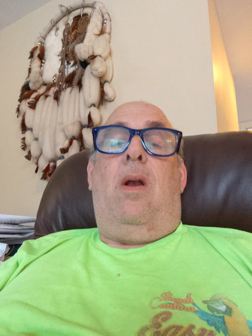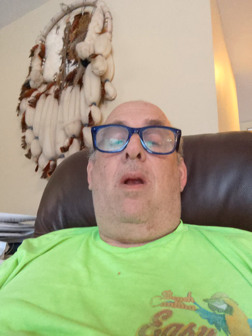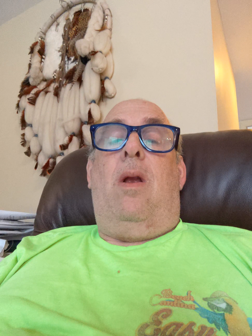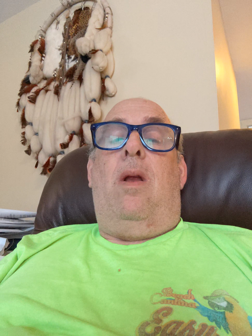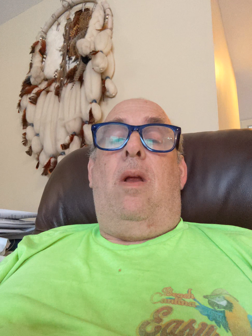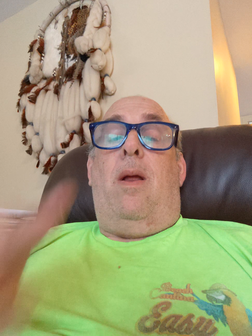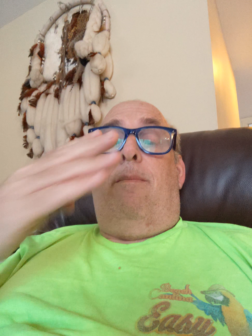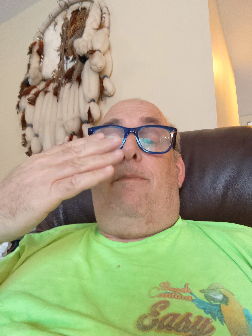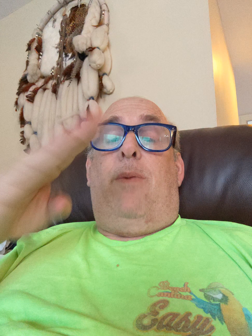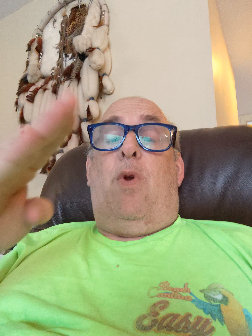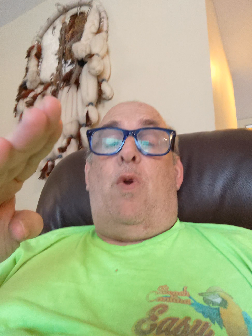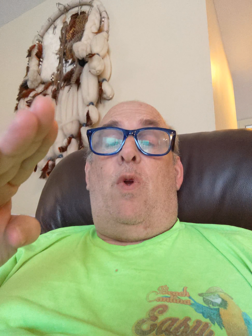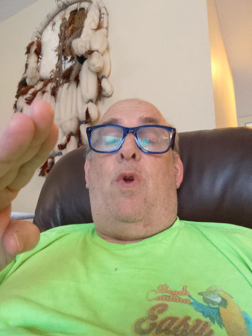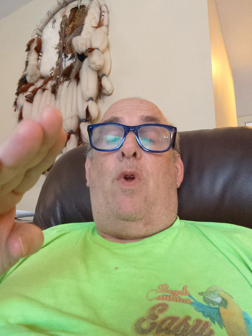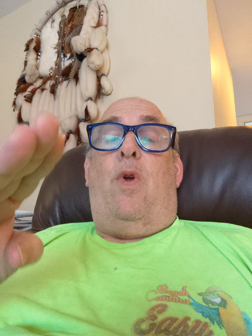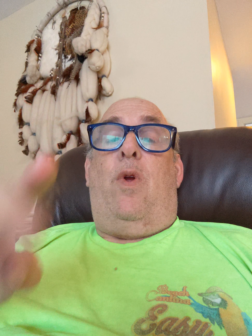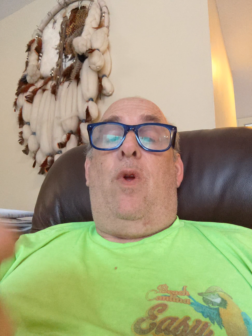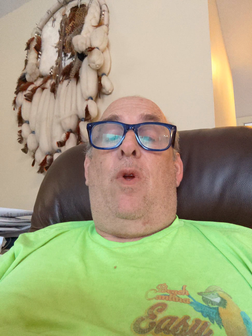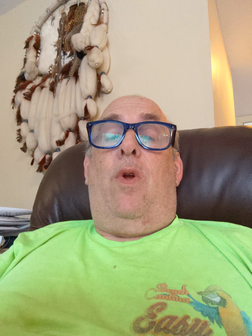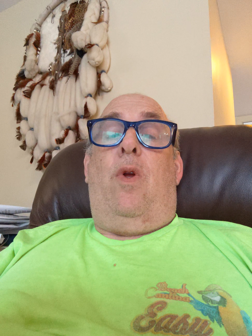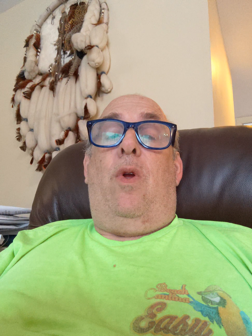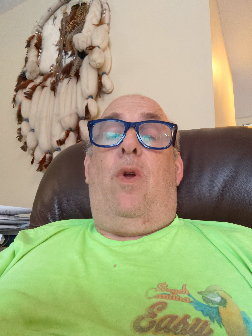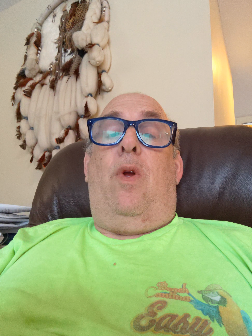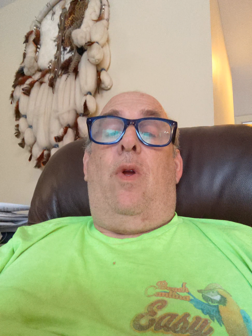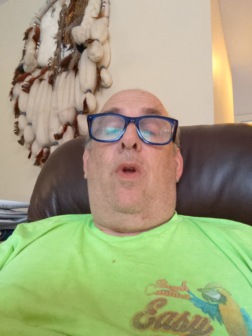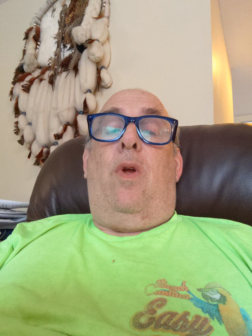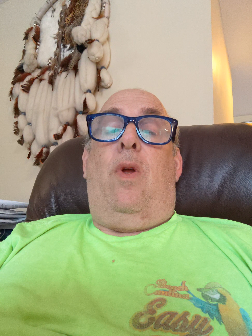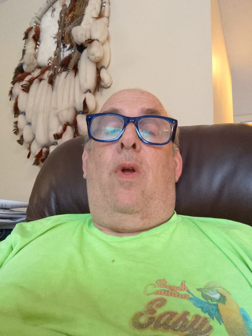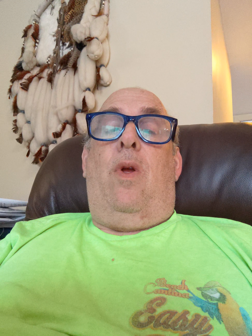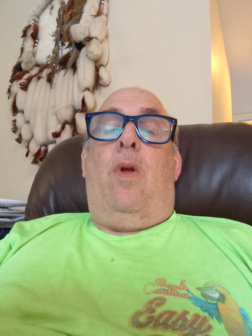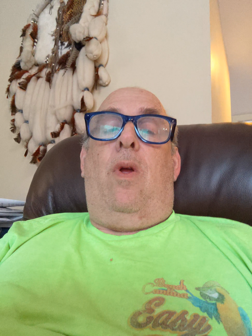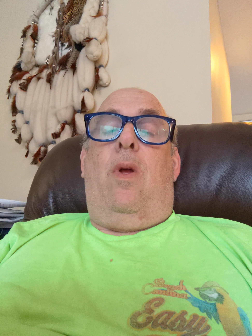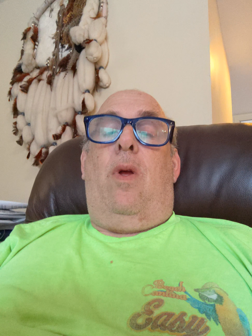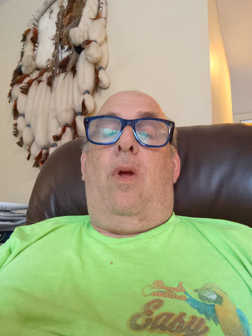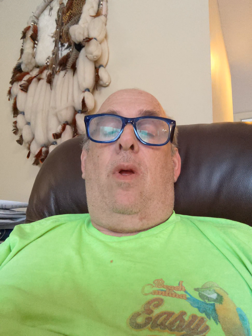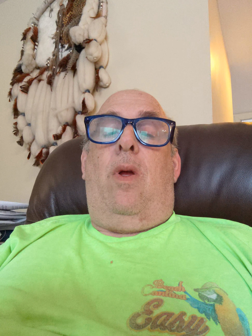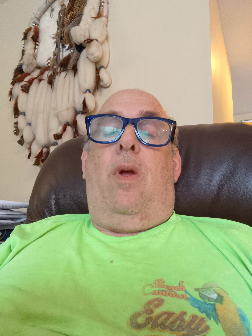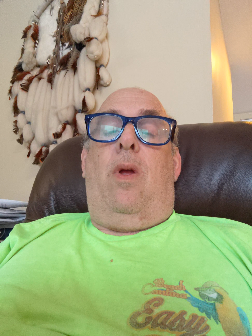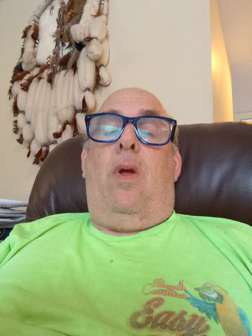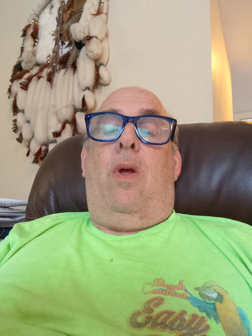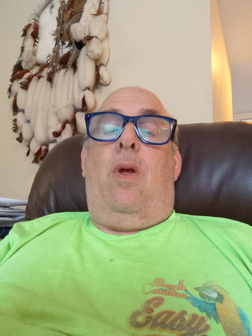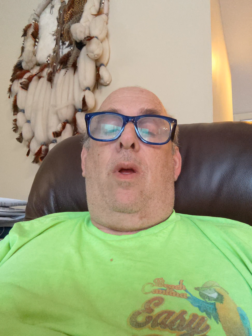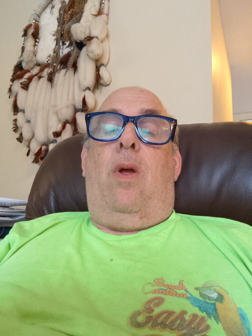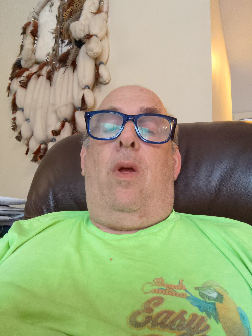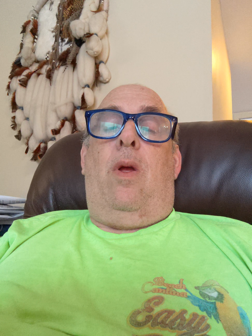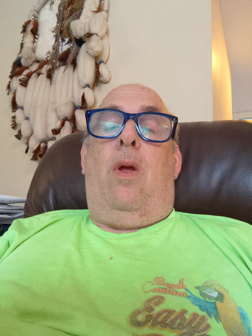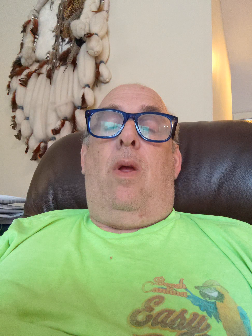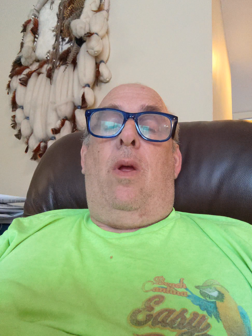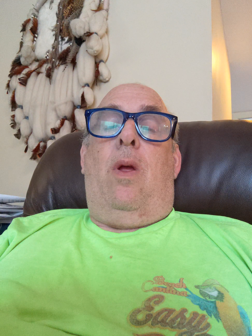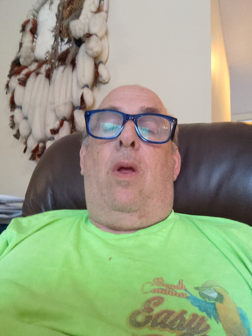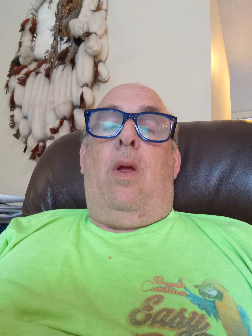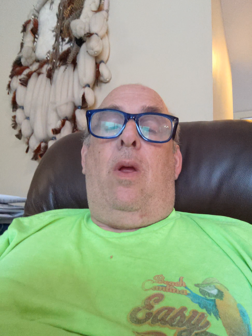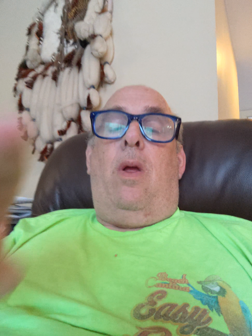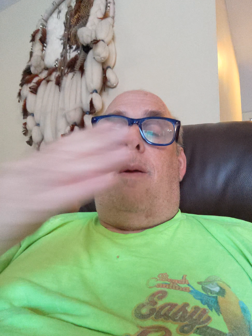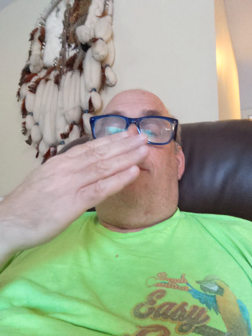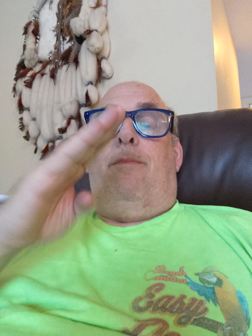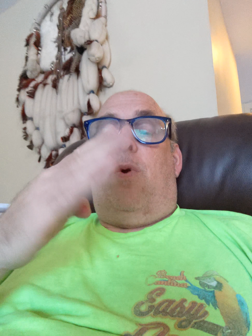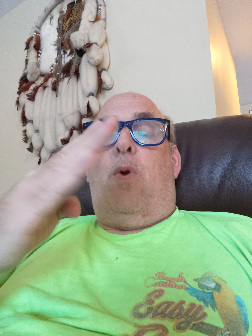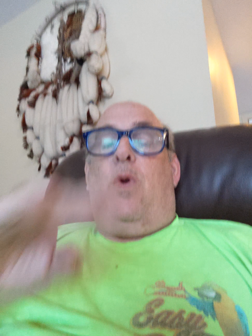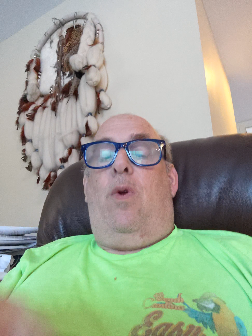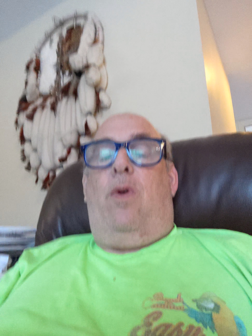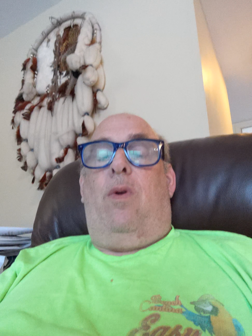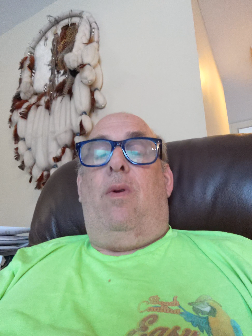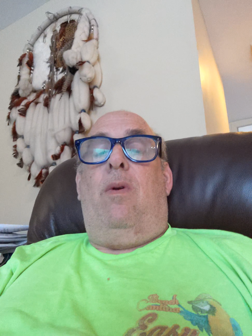blue